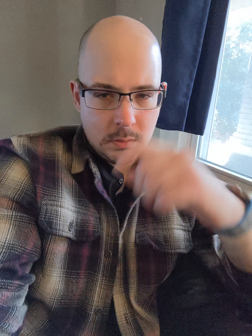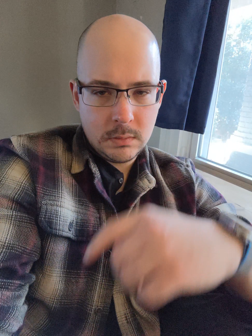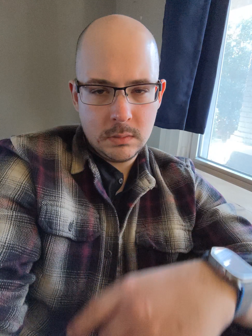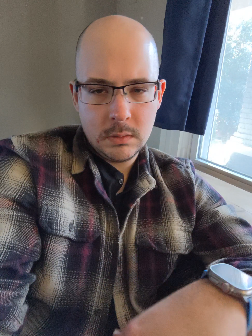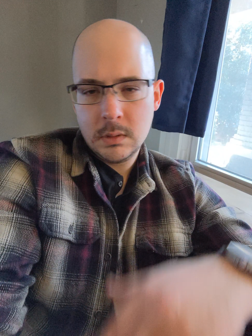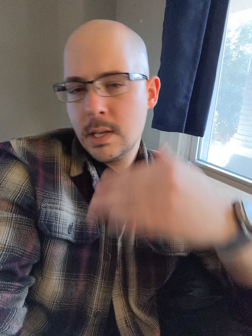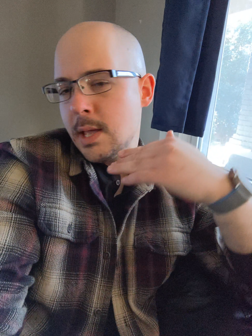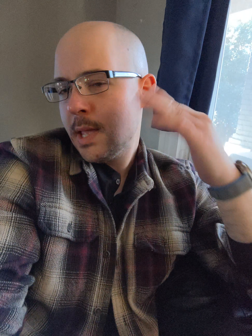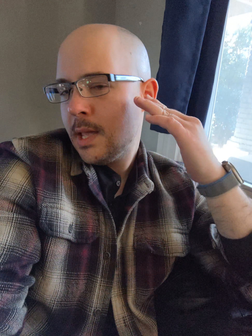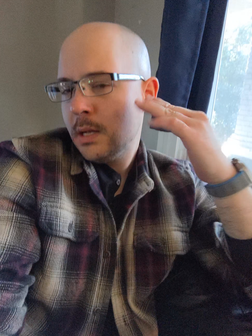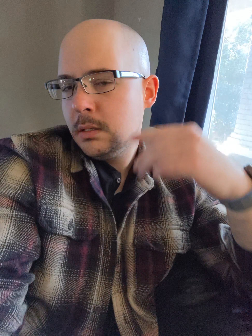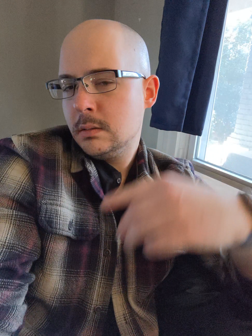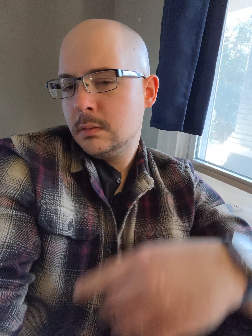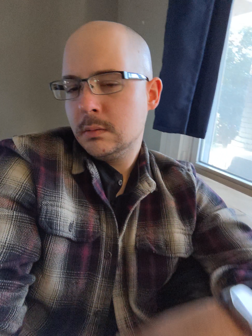head